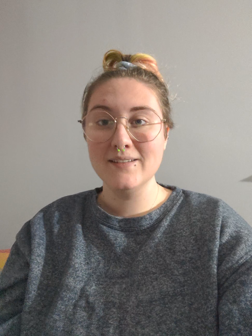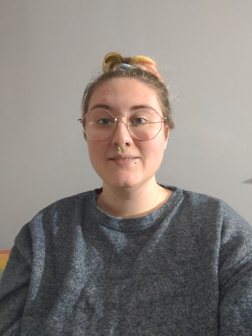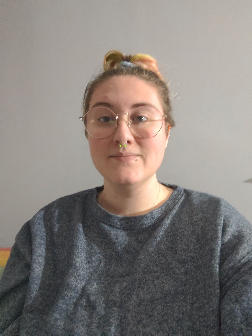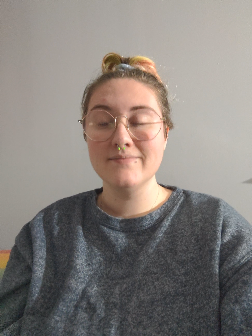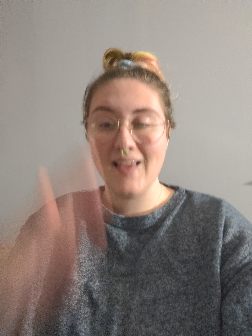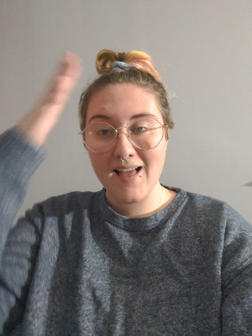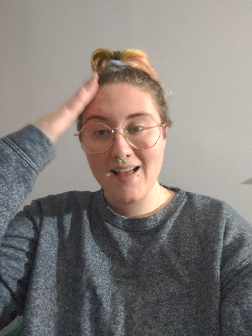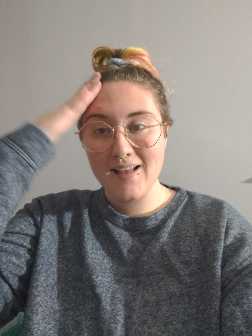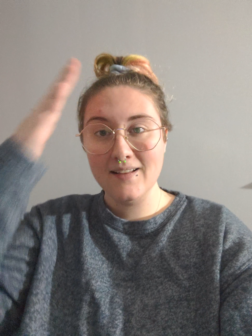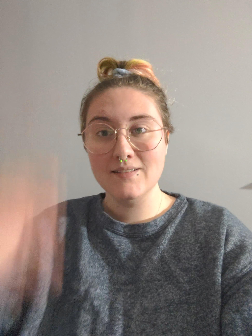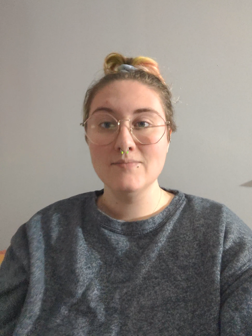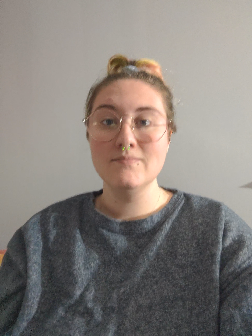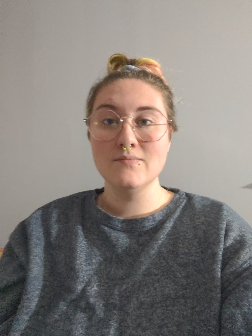hat